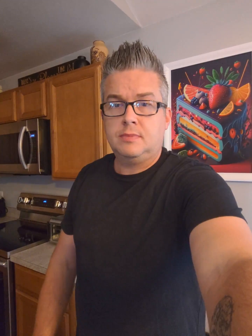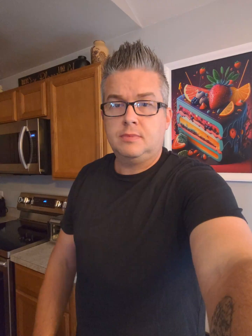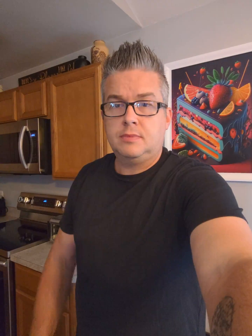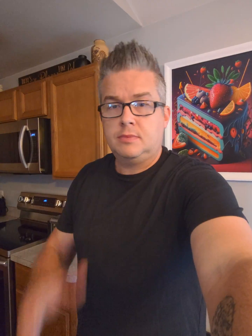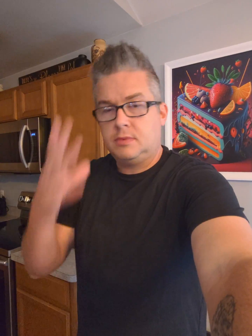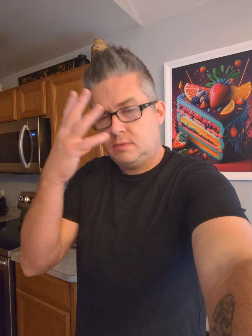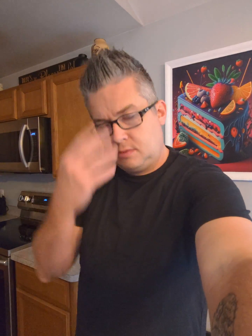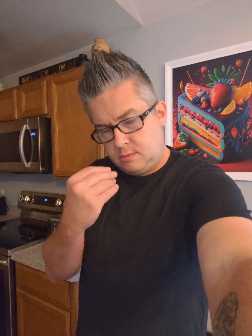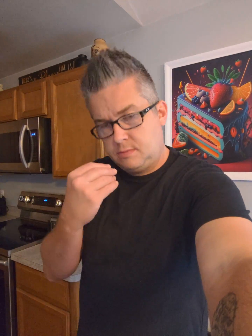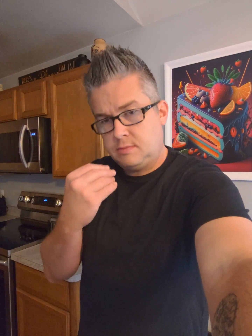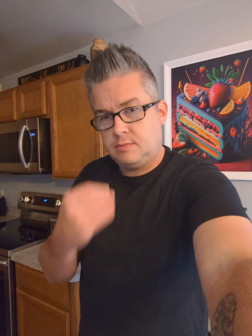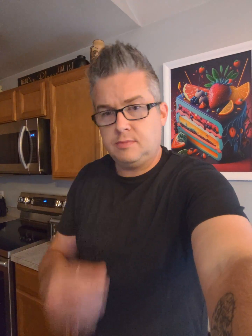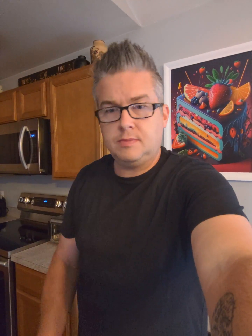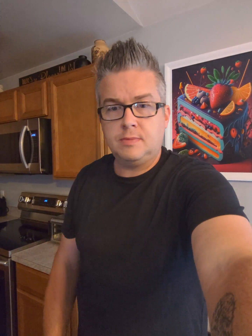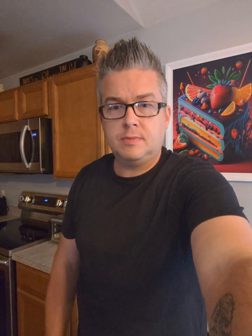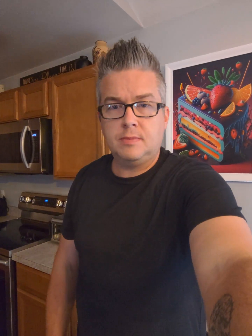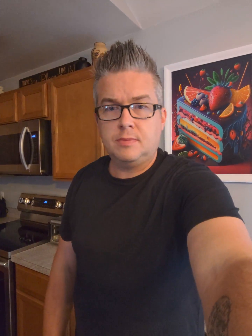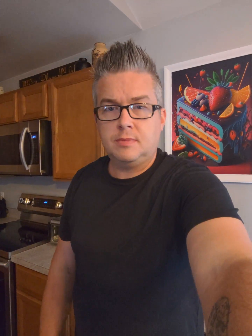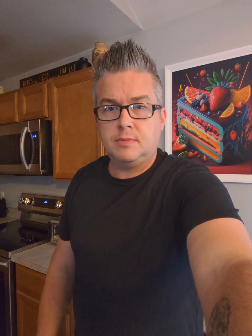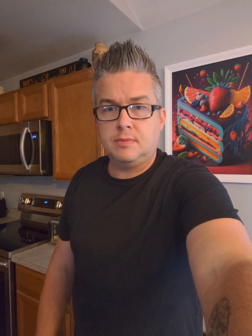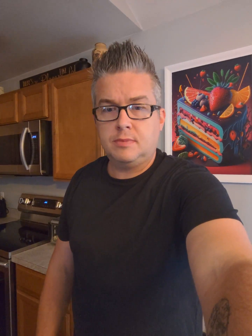asleep